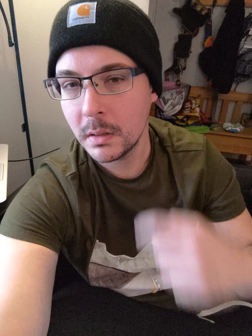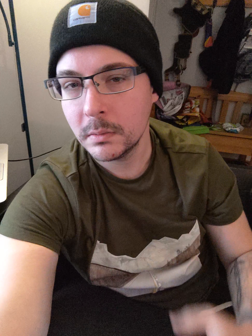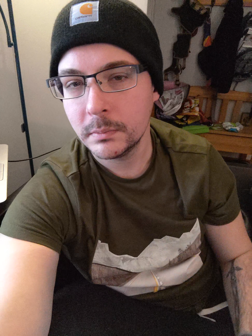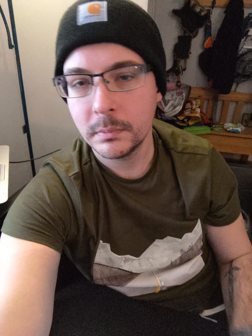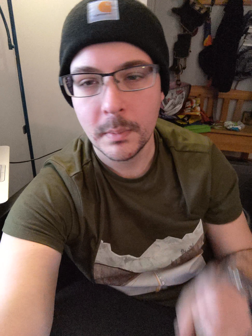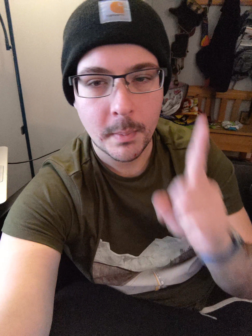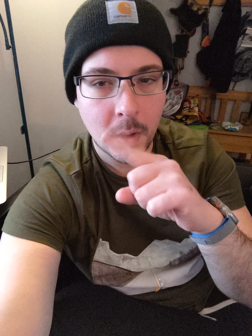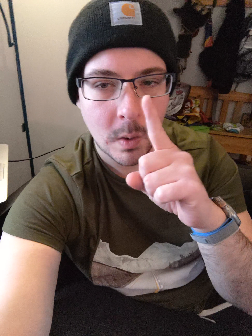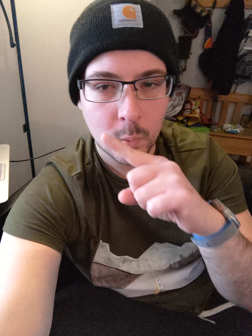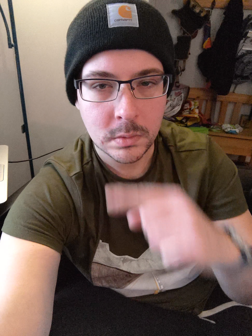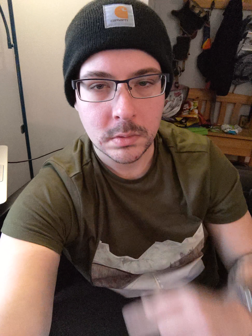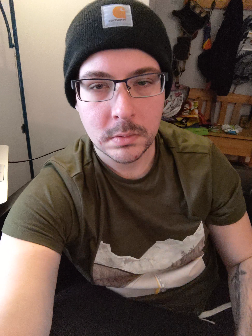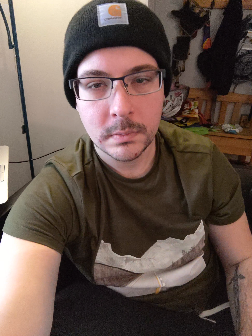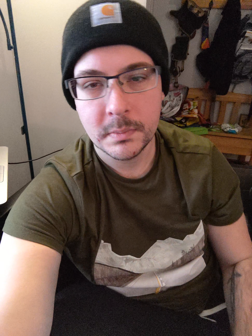mouse